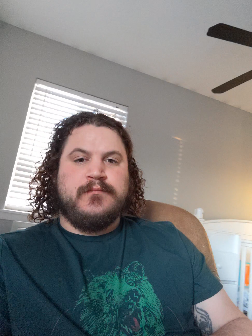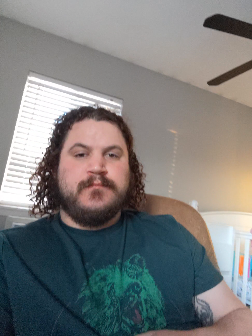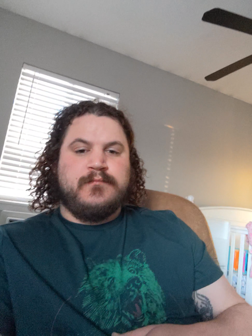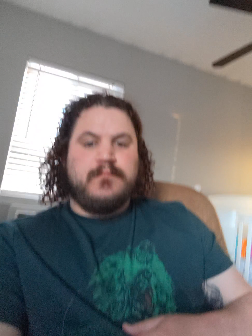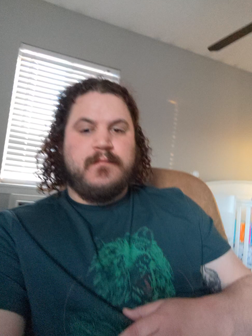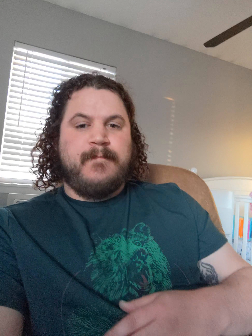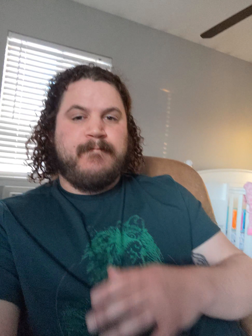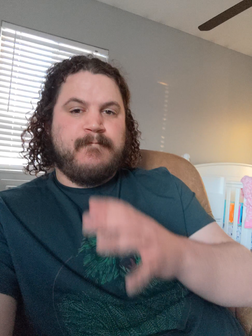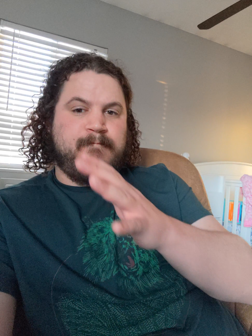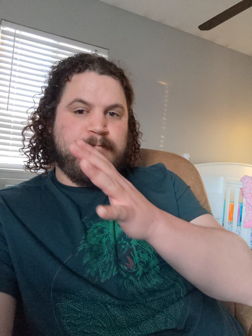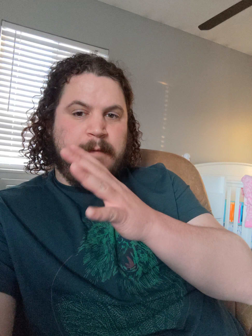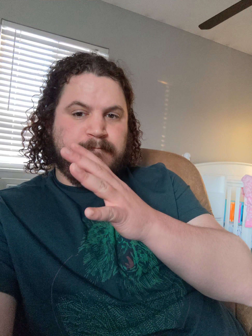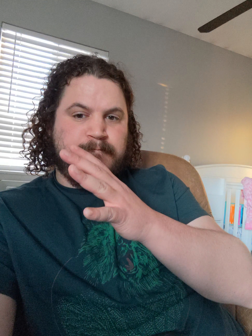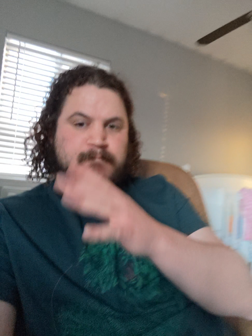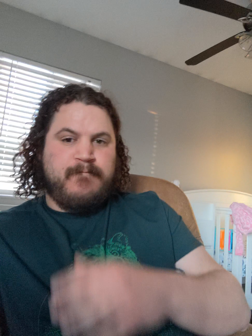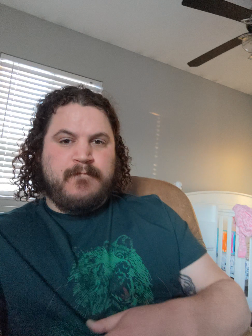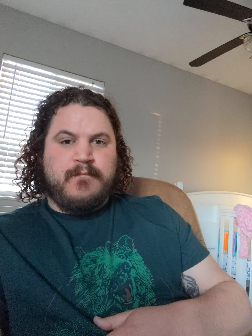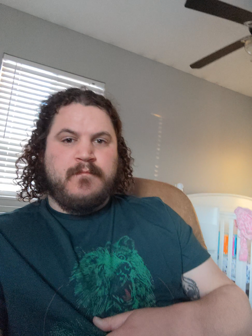mom